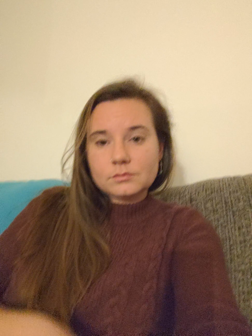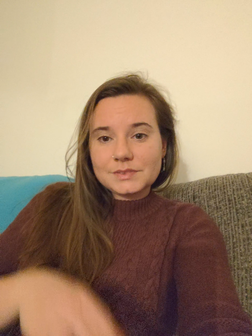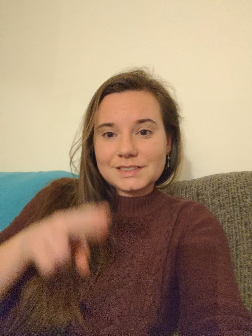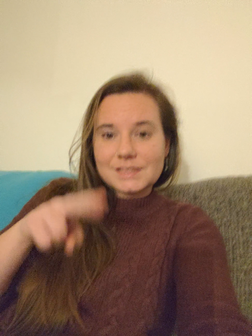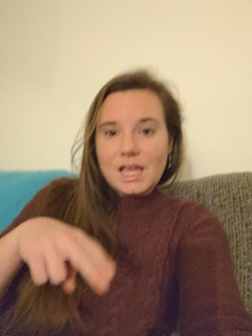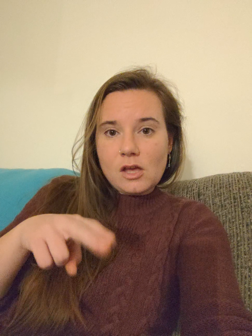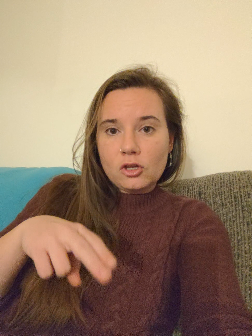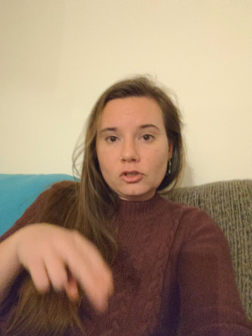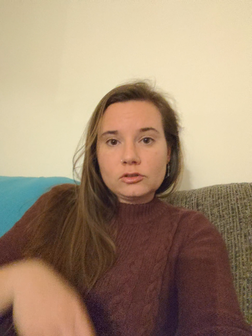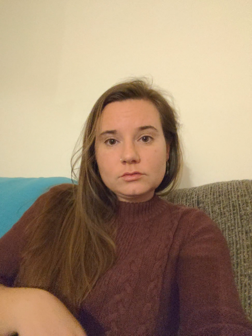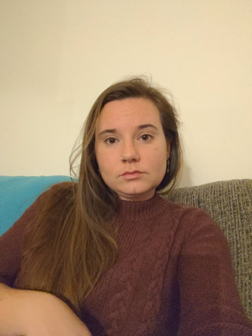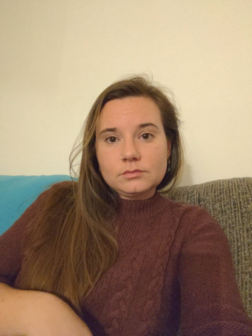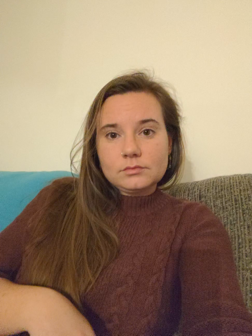chair